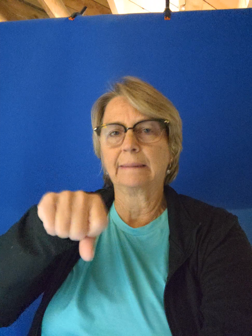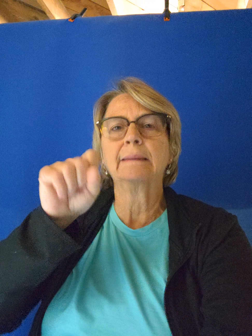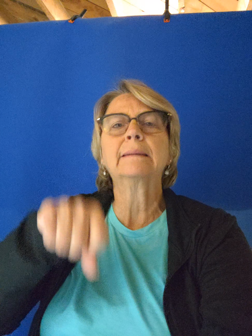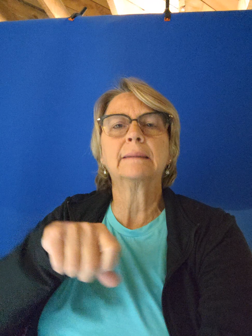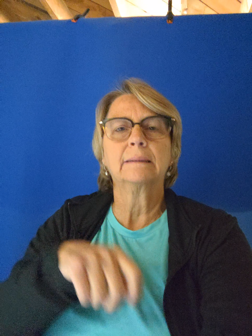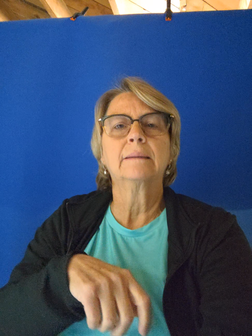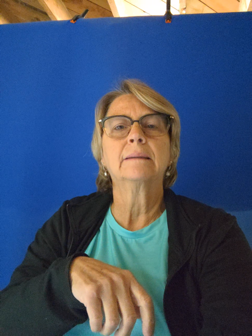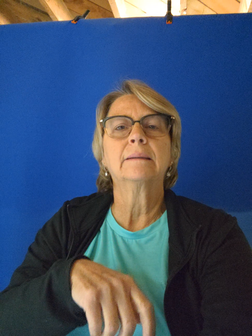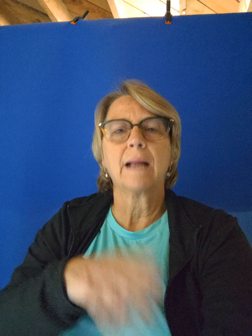yes